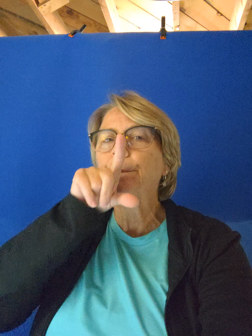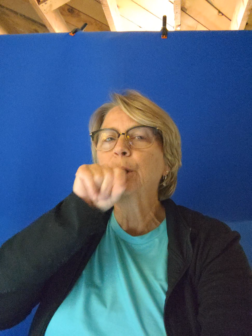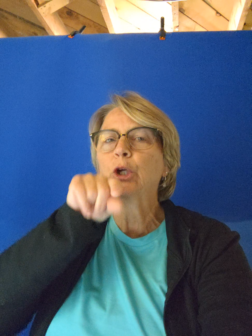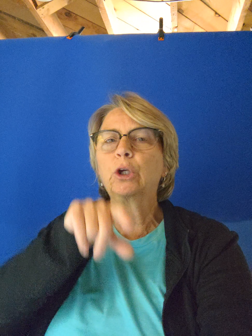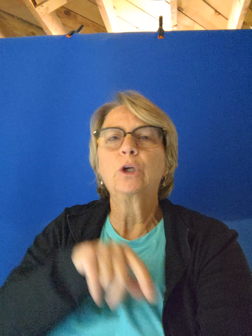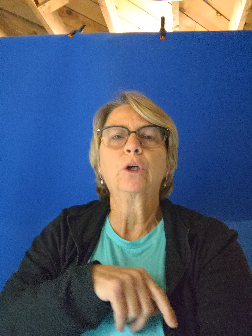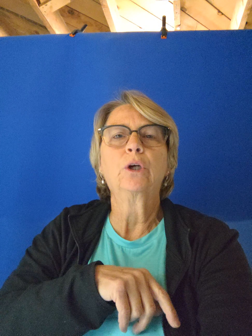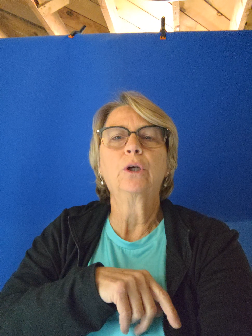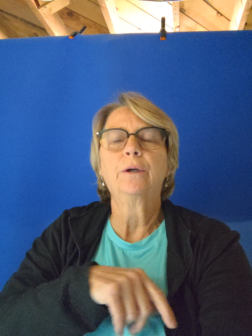bird